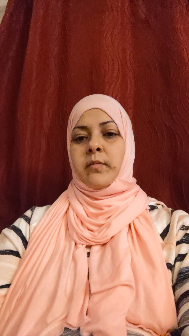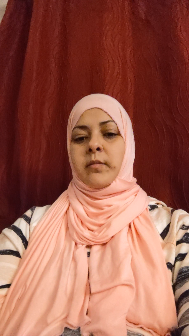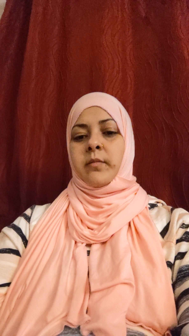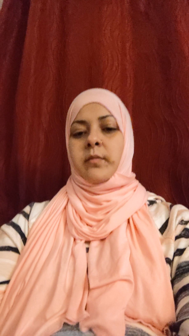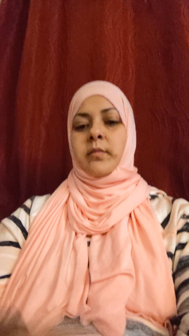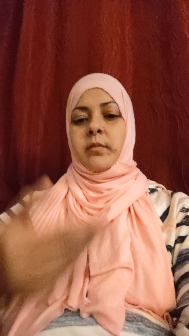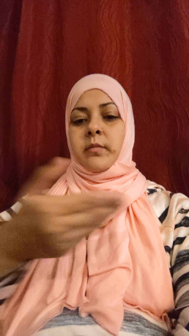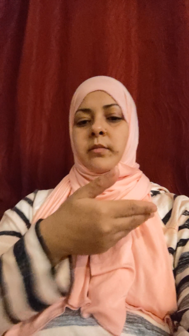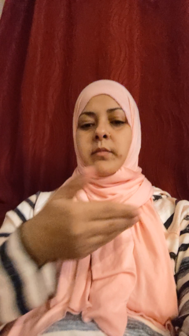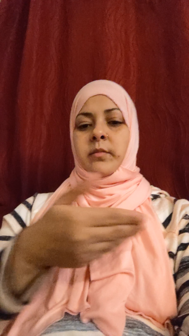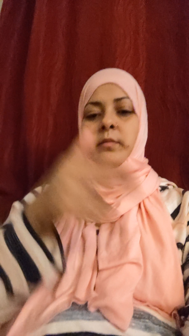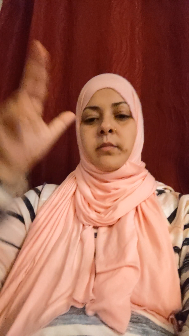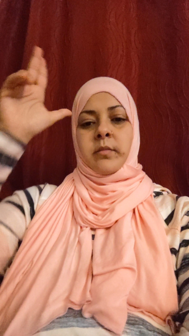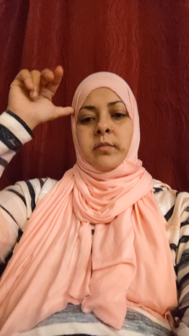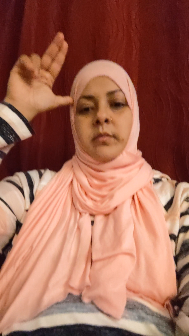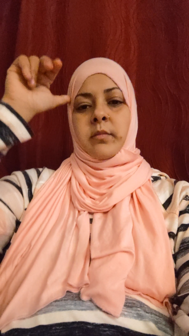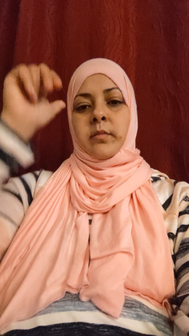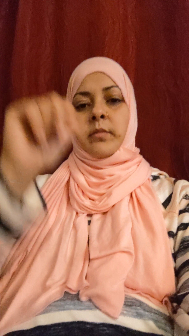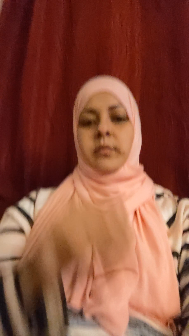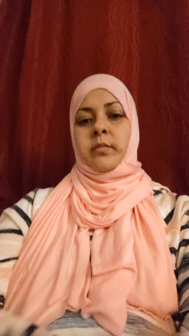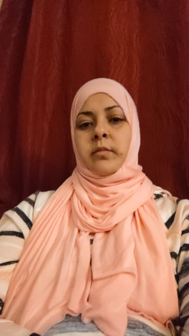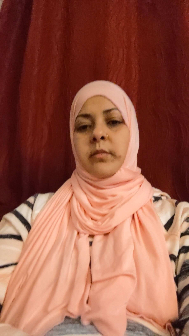pony